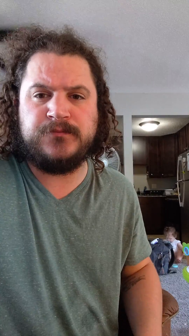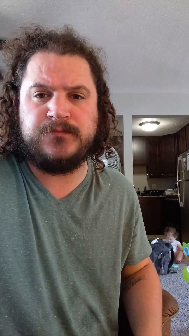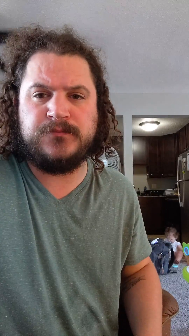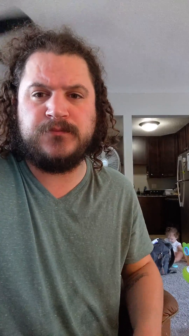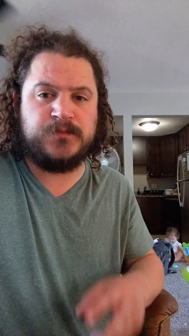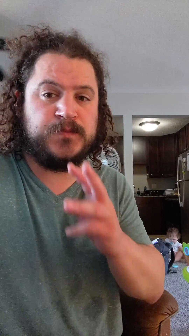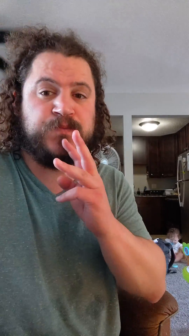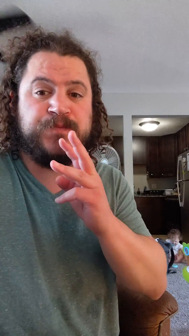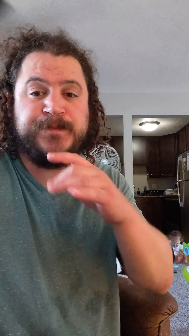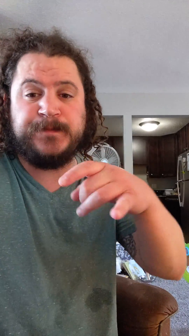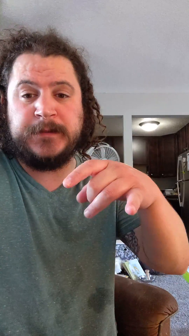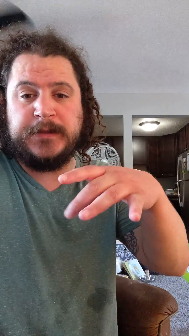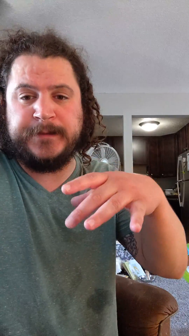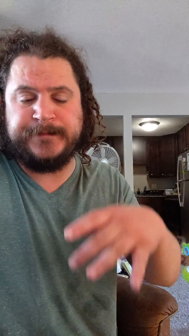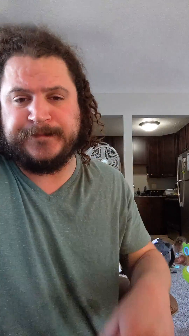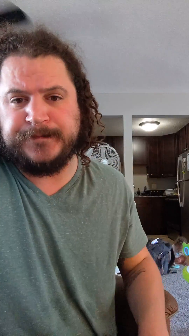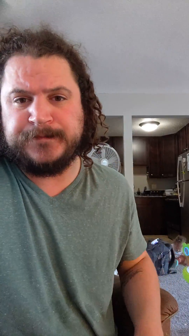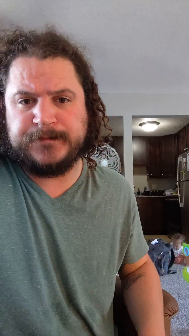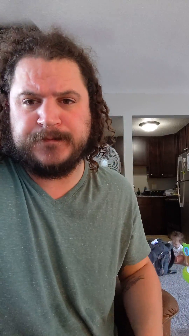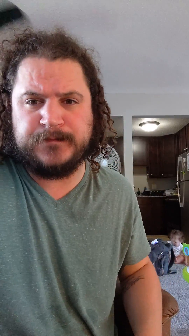melon